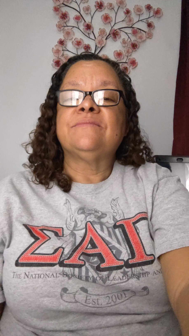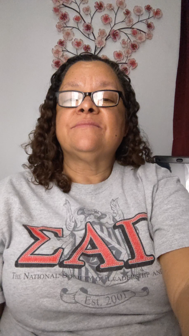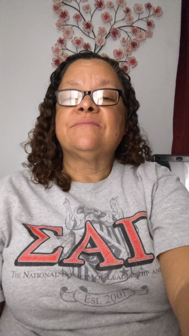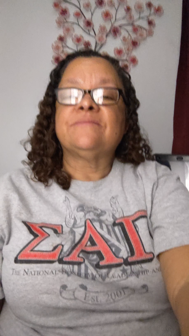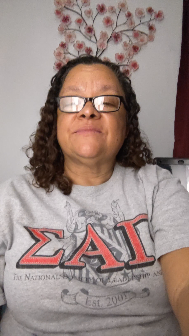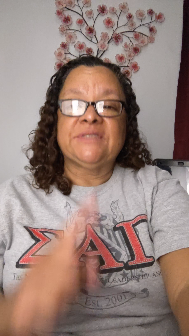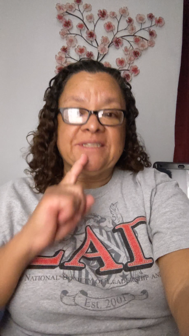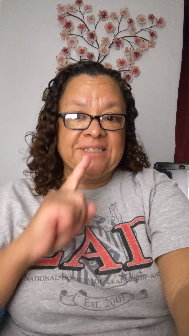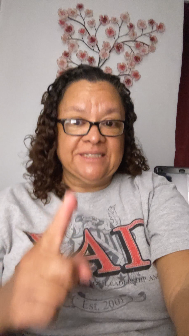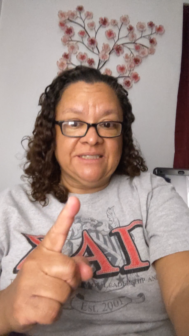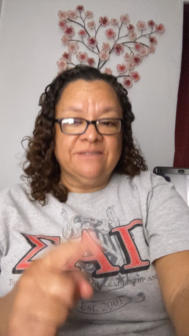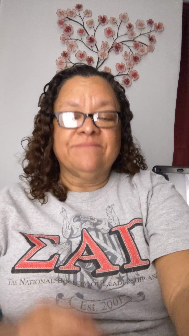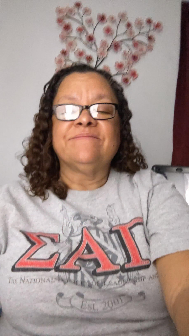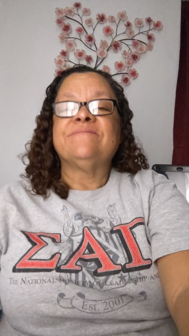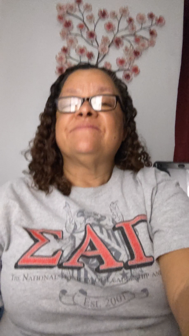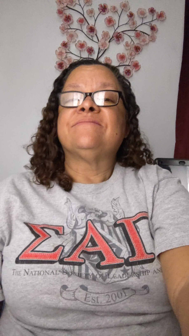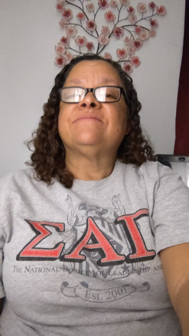is